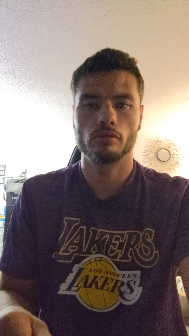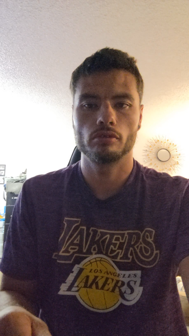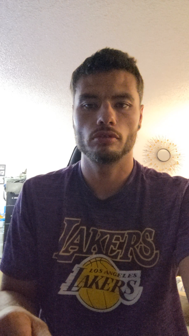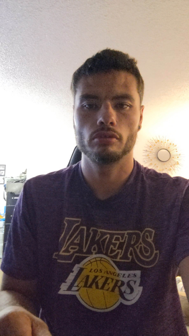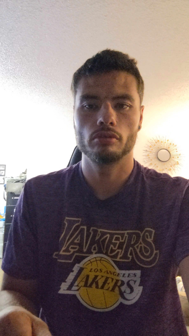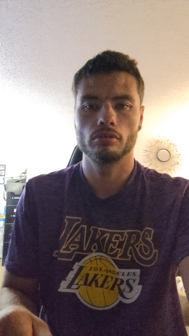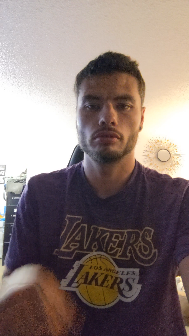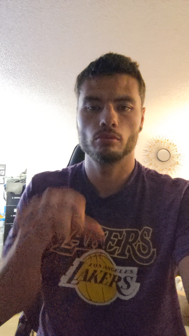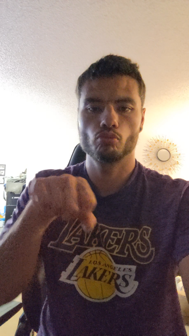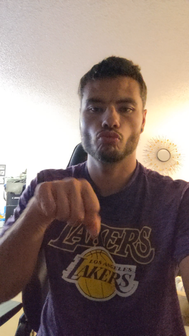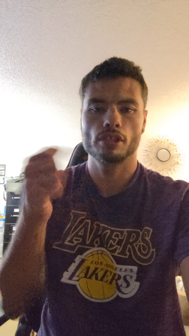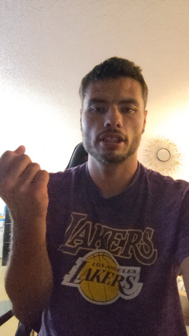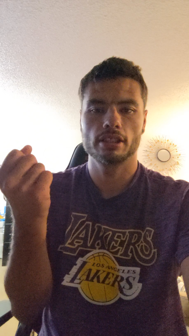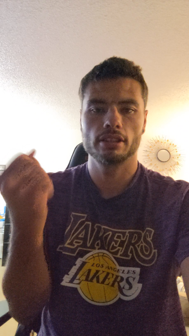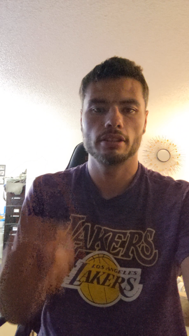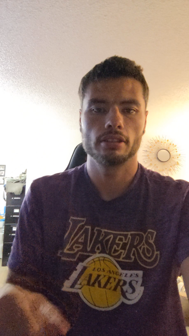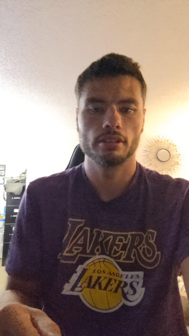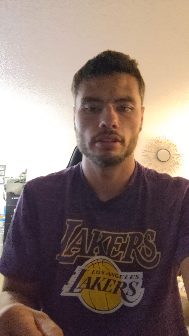break